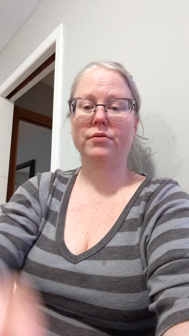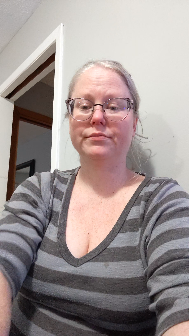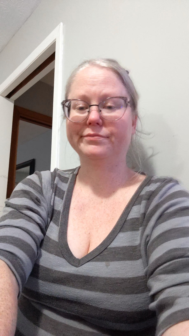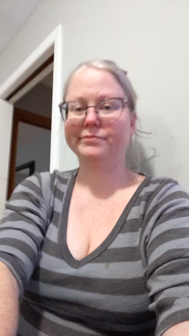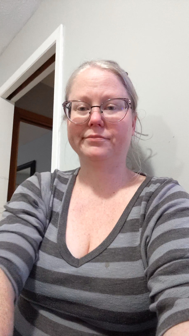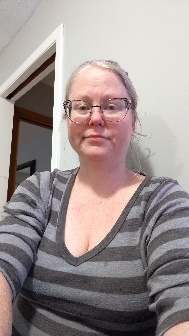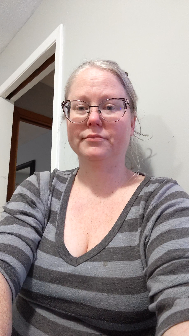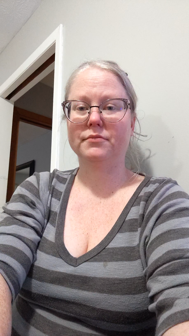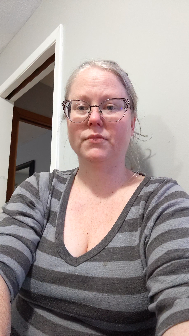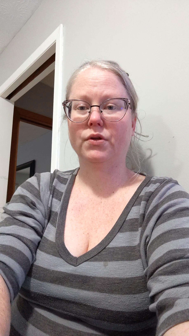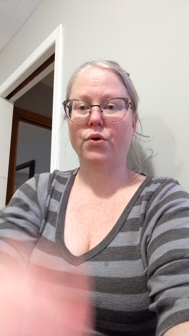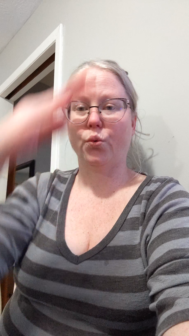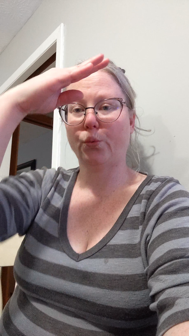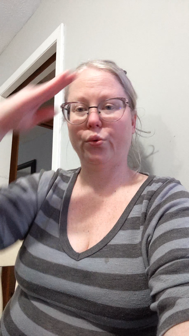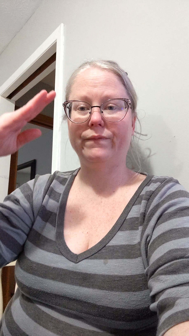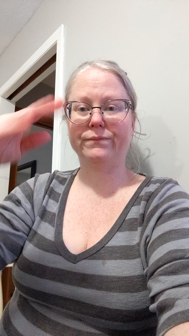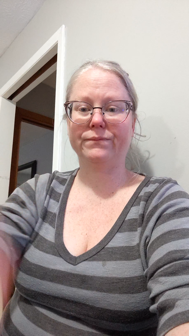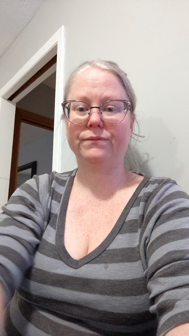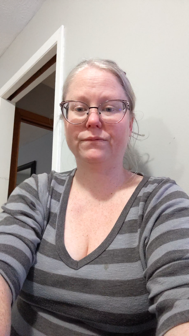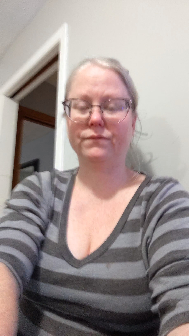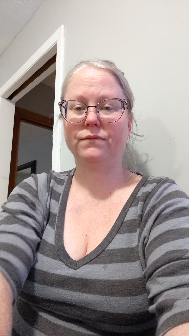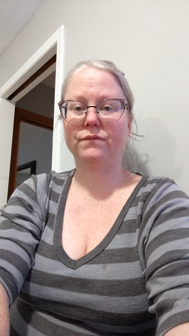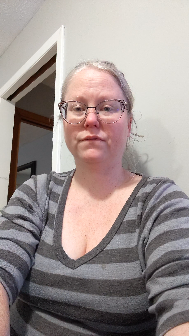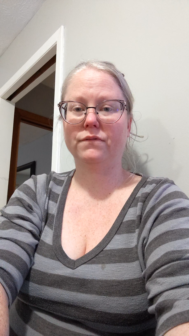roof